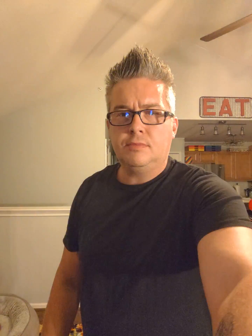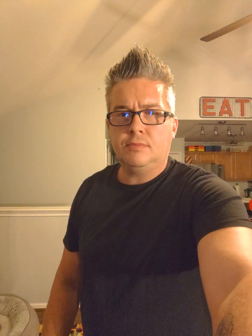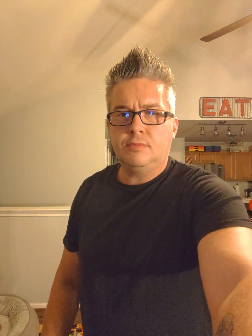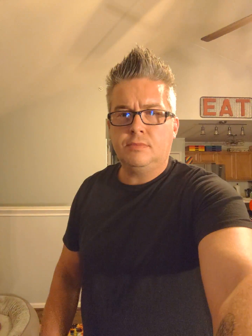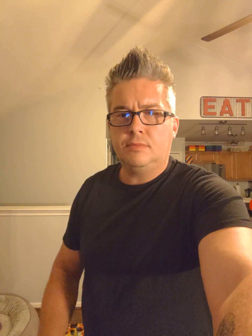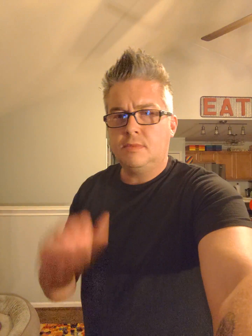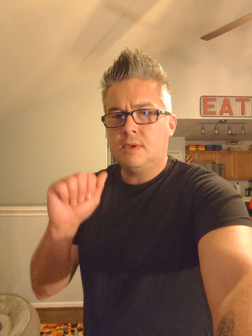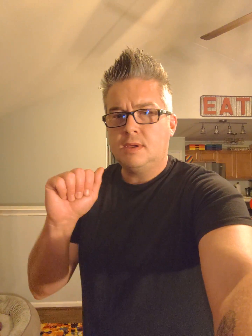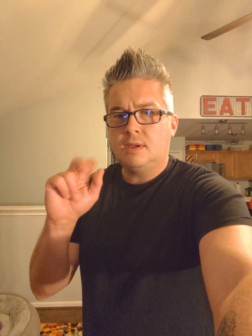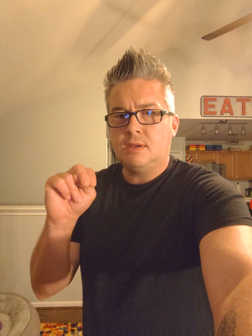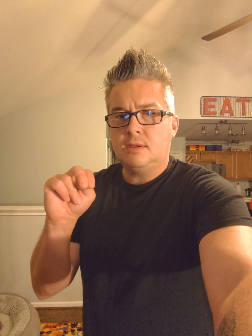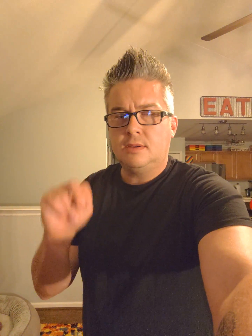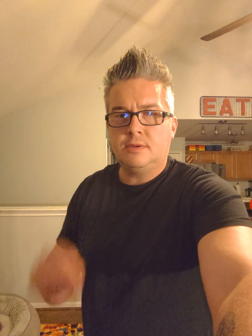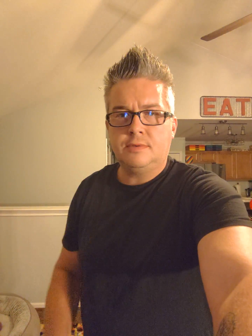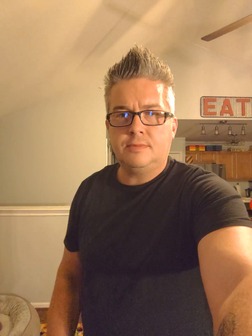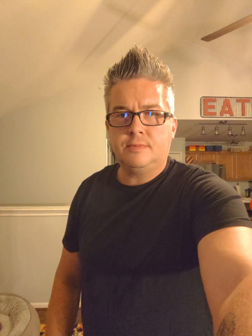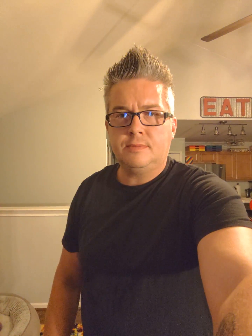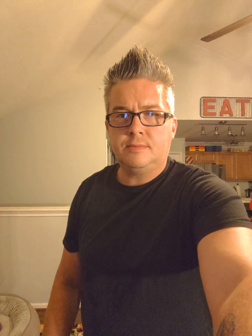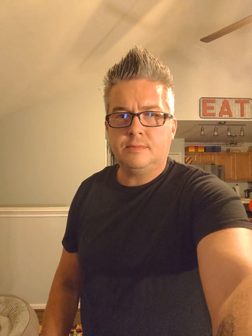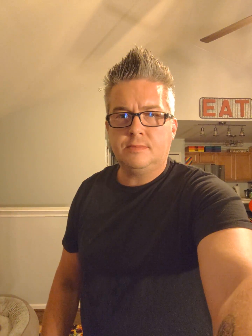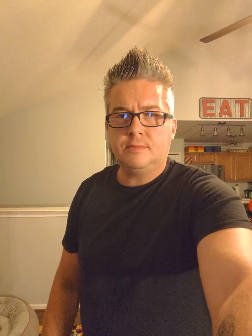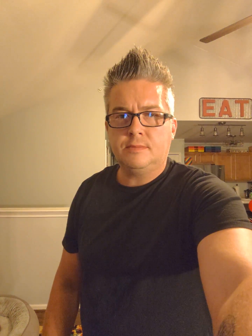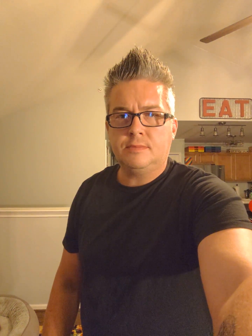an